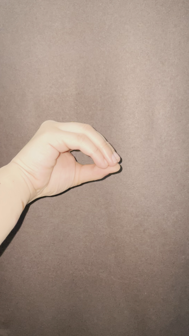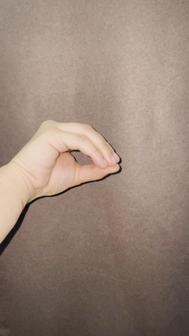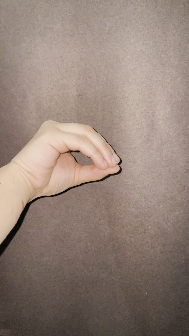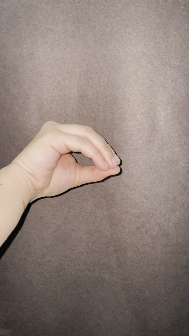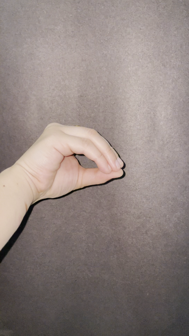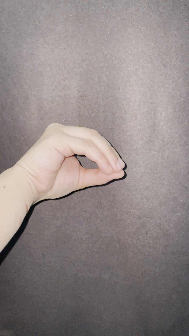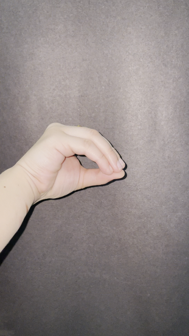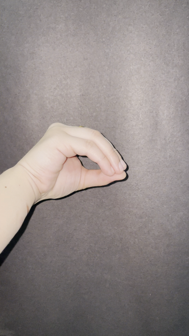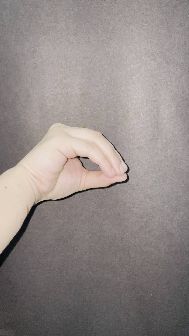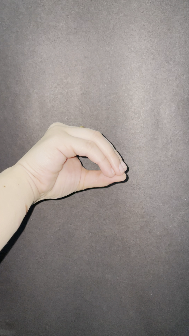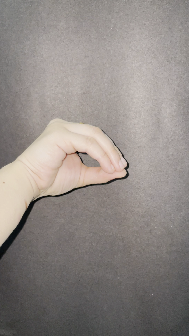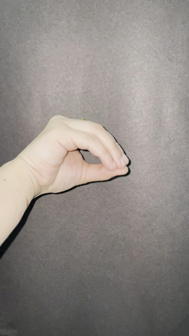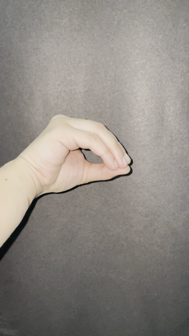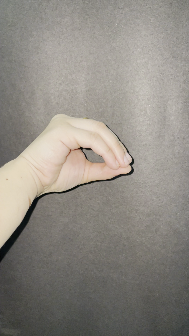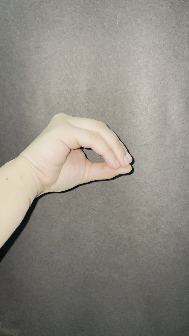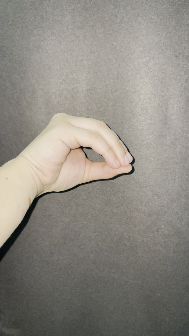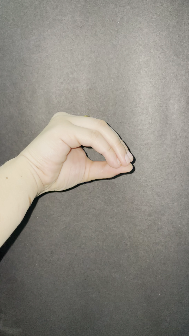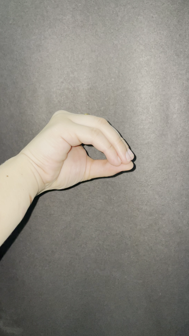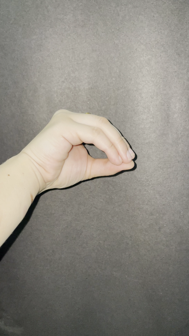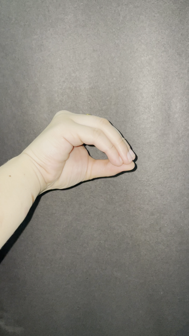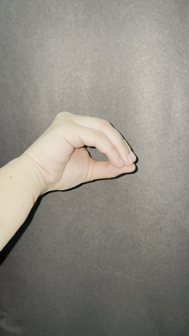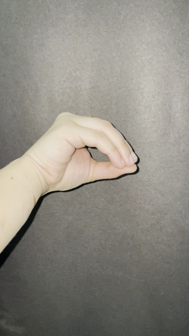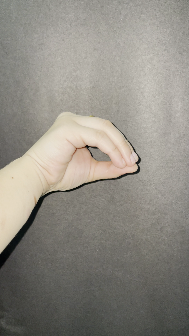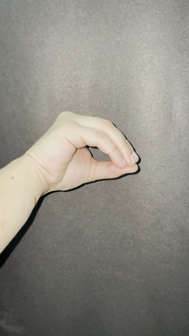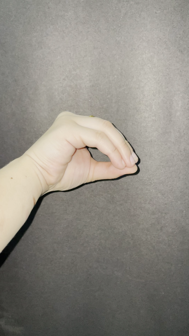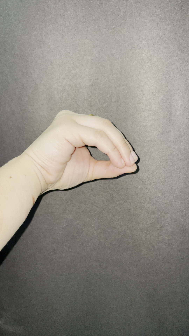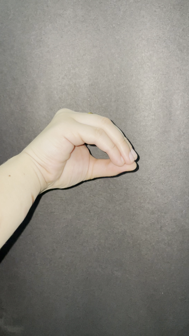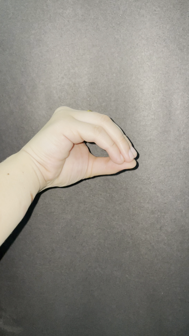प